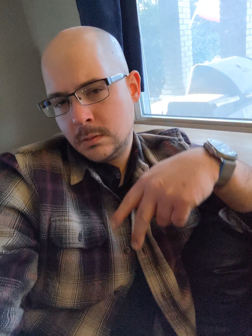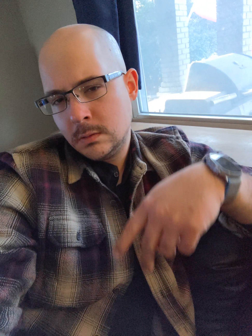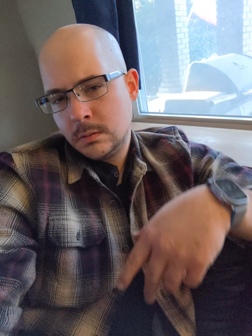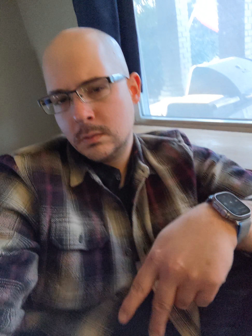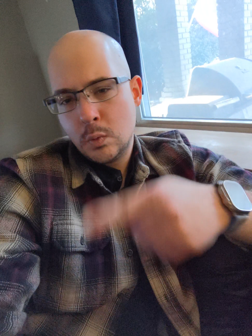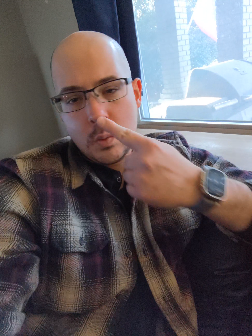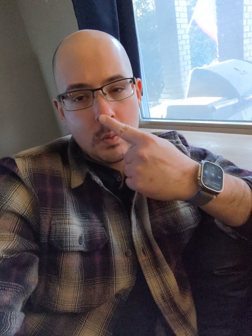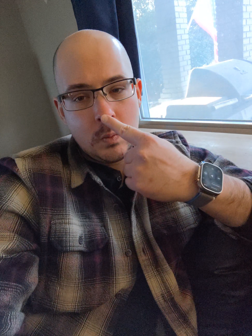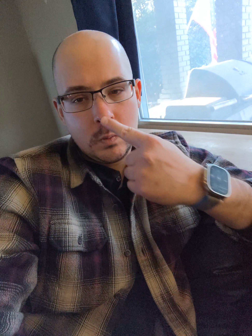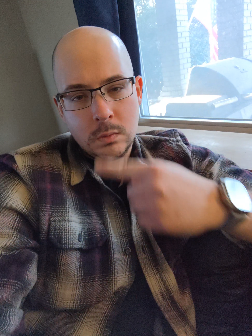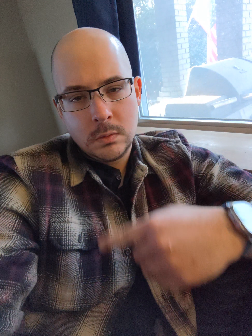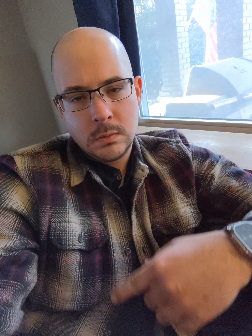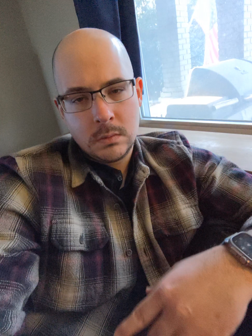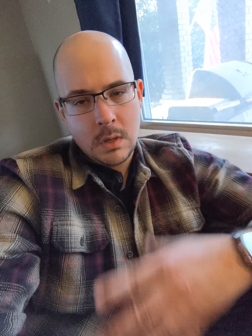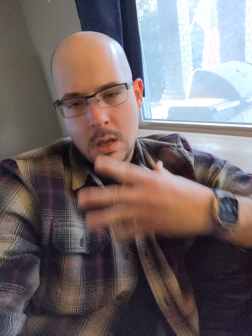nose